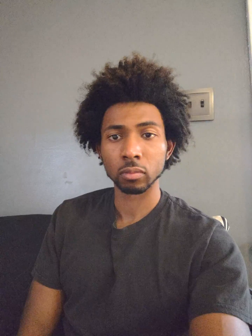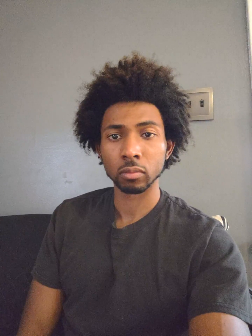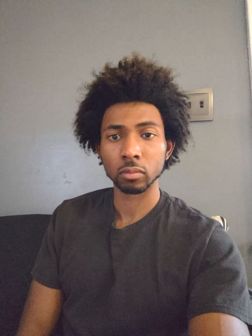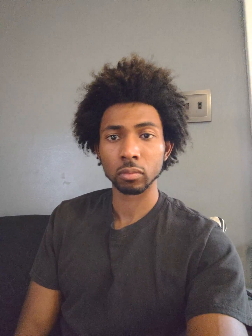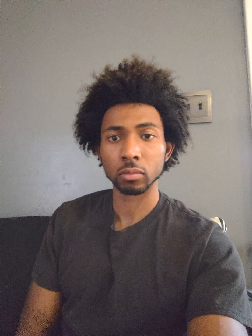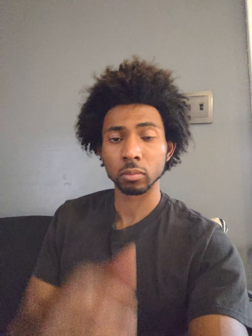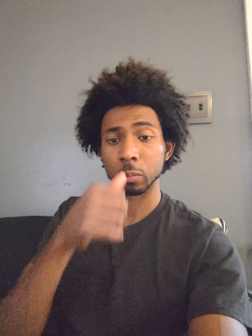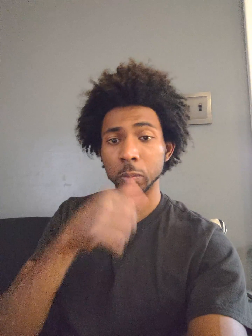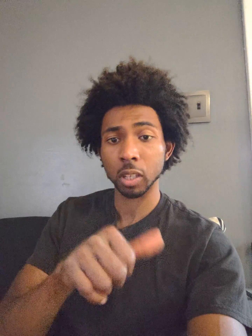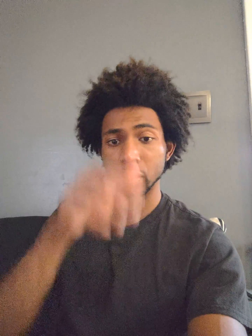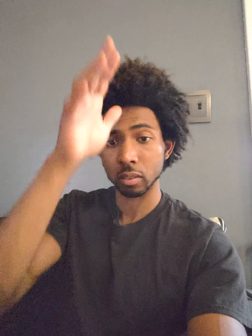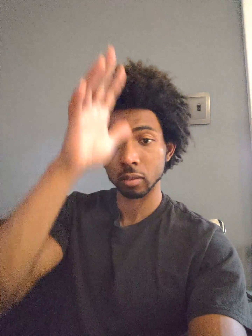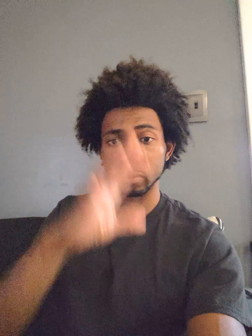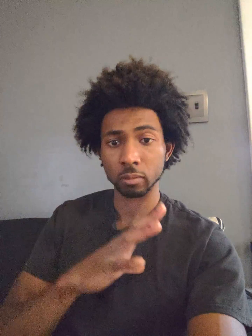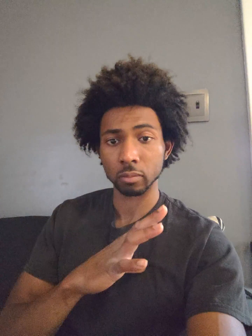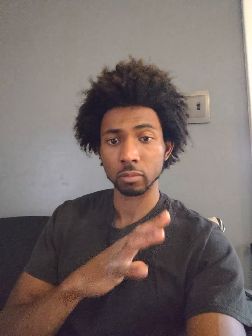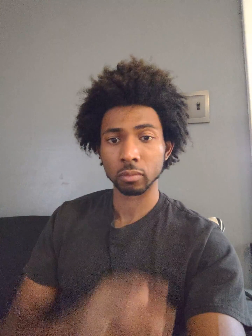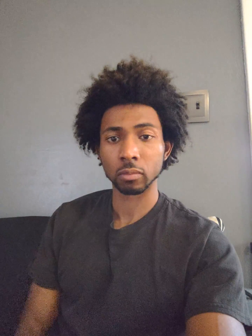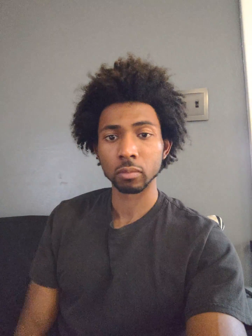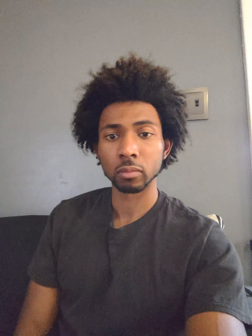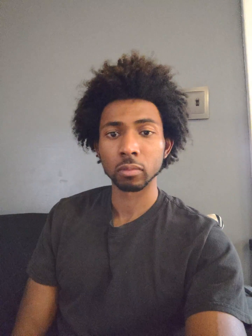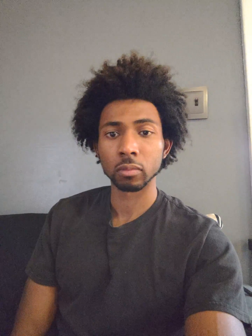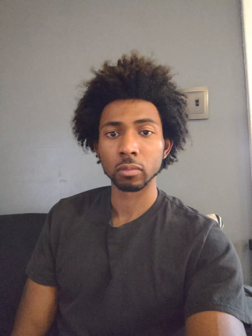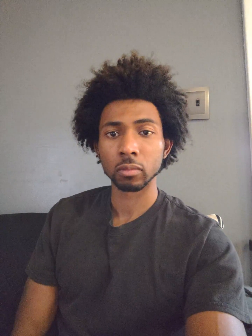mailman